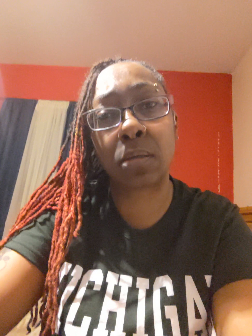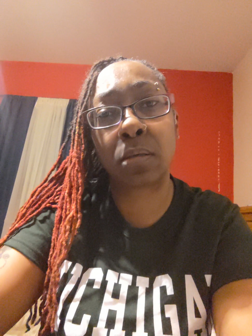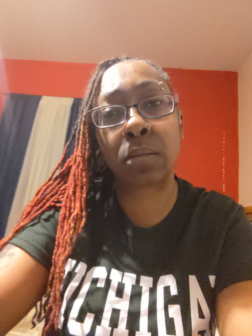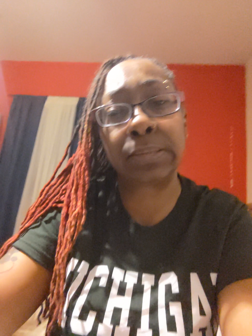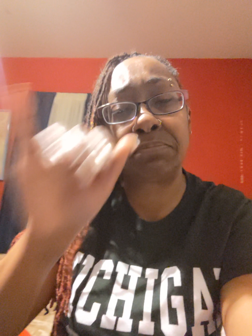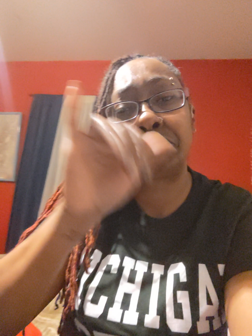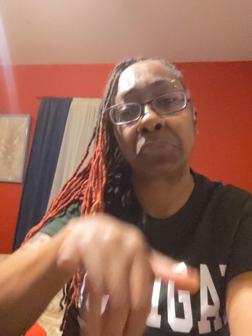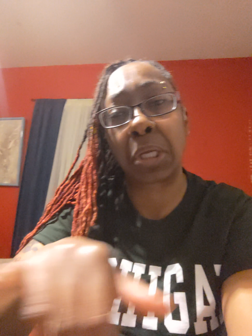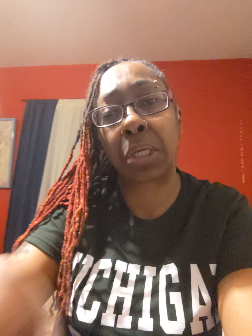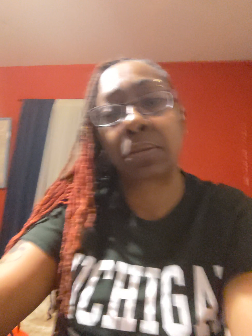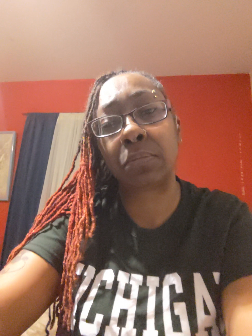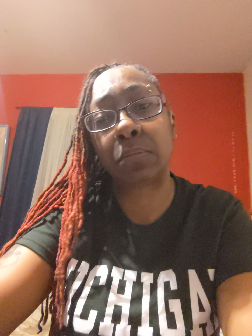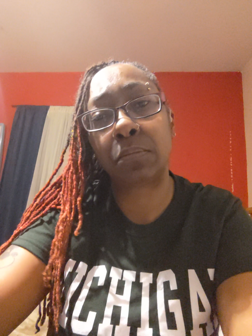stay